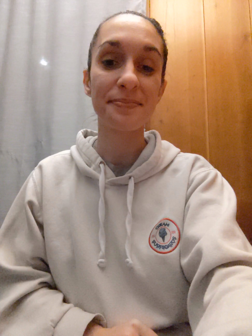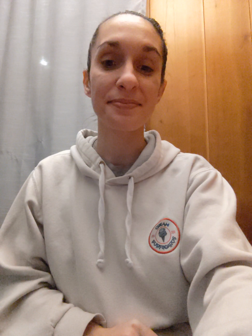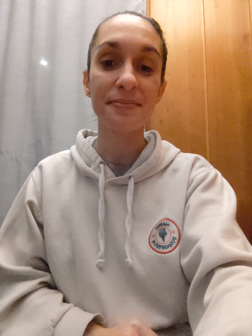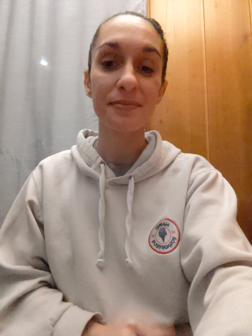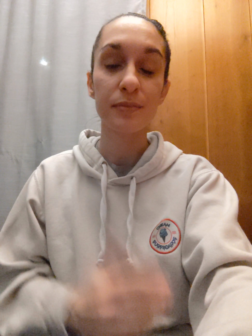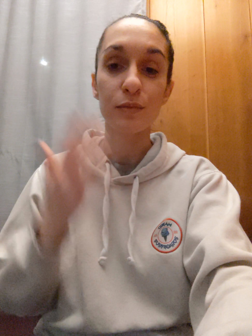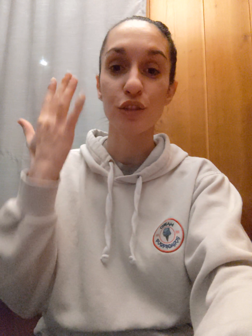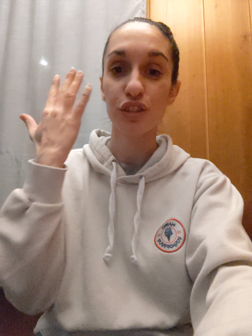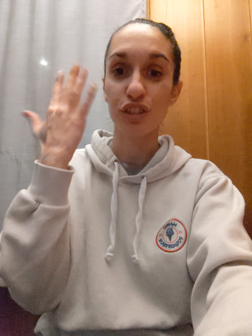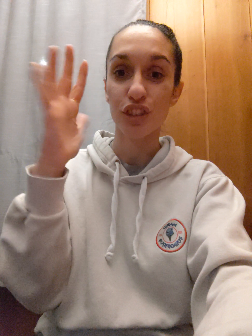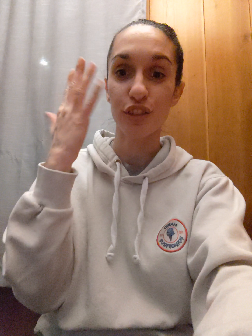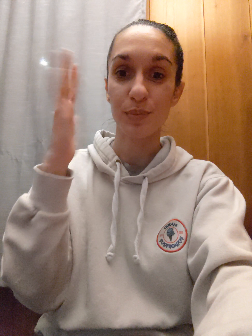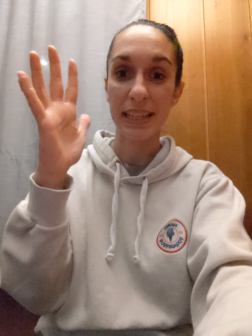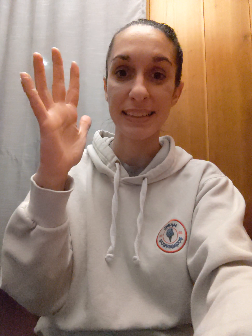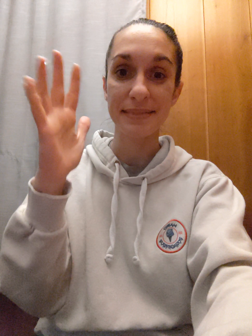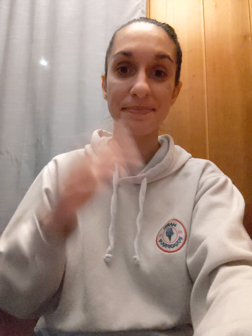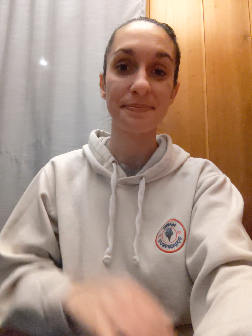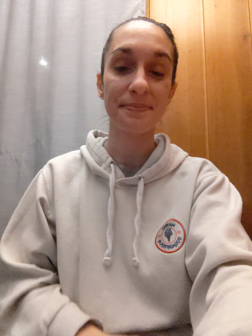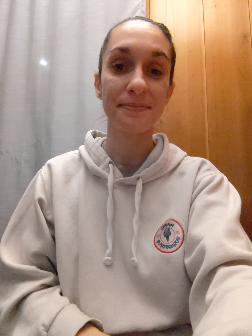tree